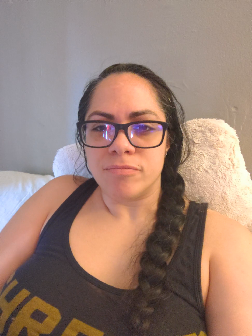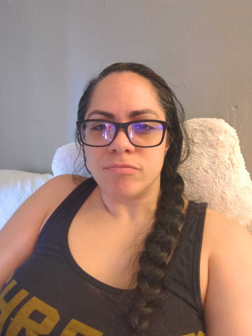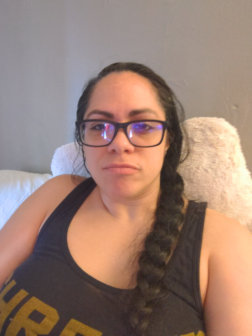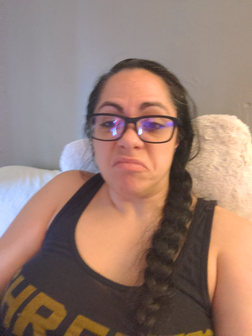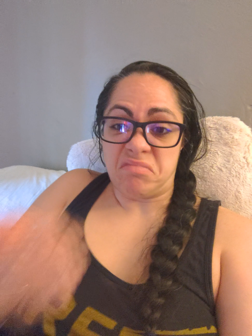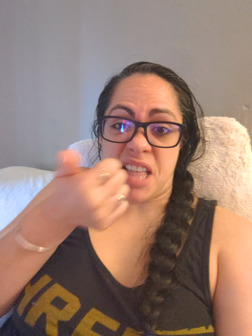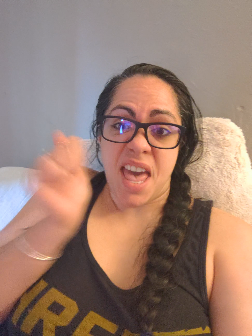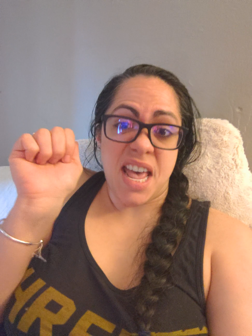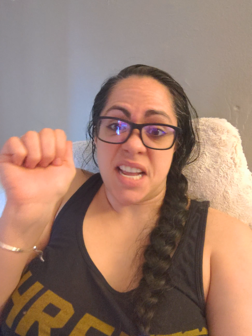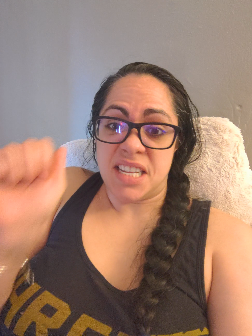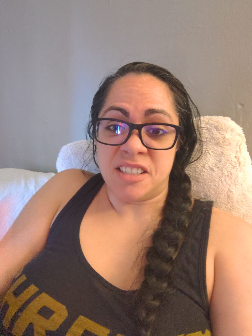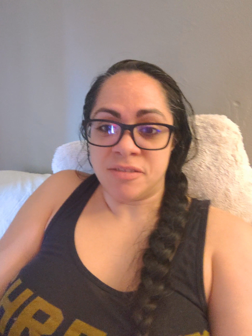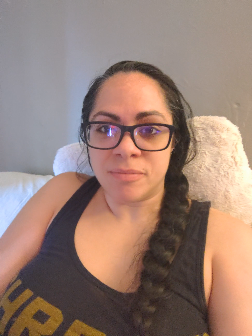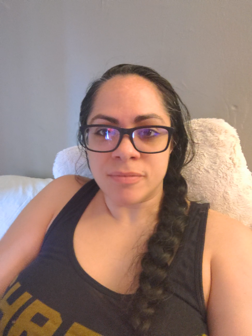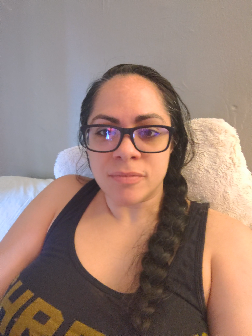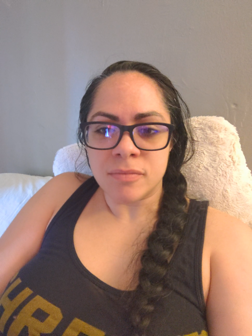any